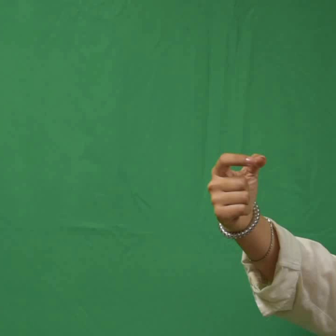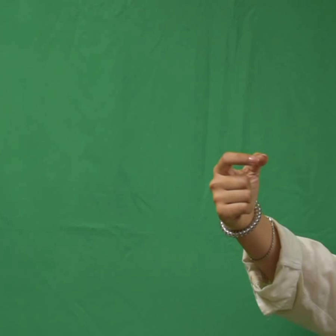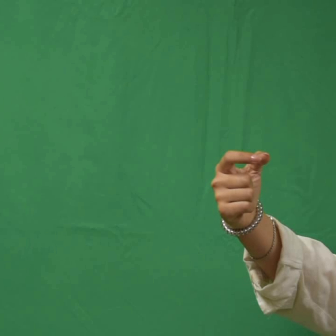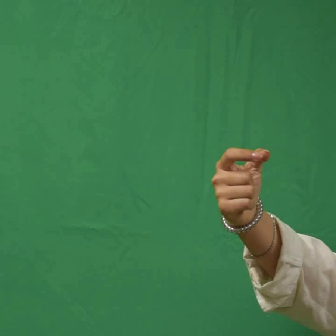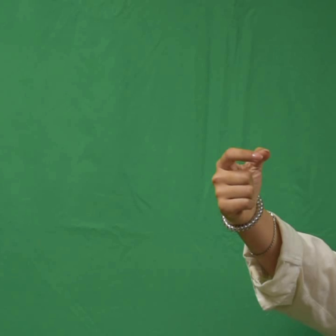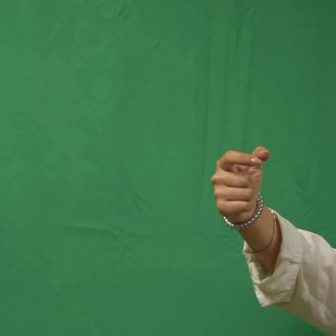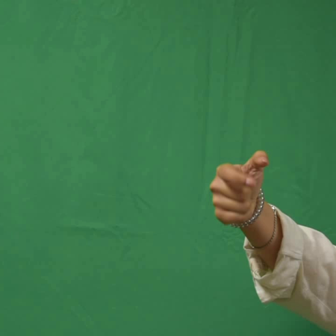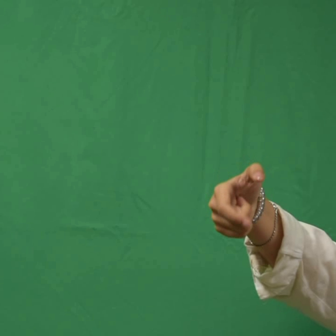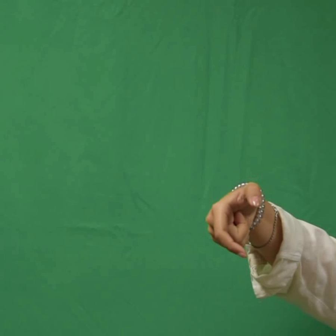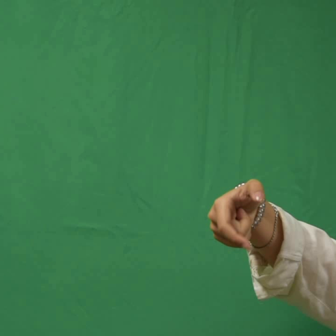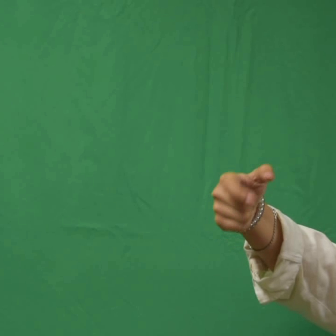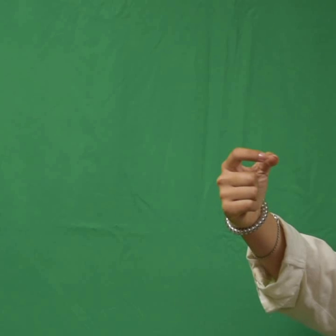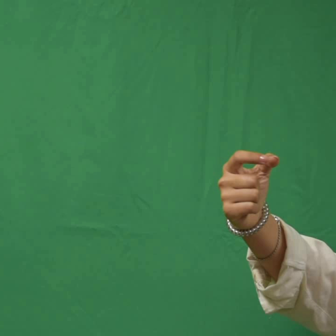Q